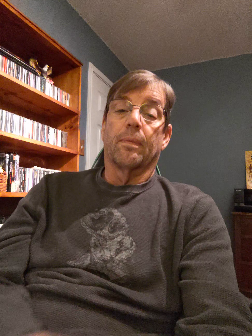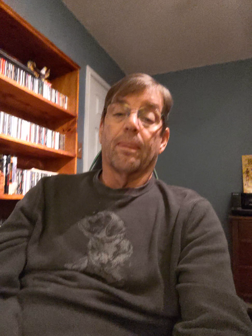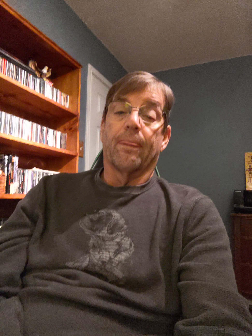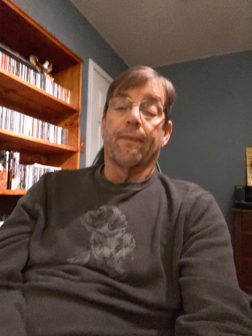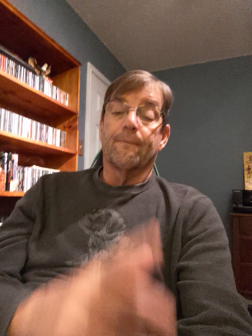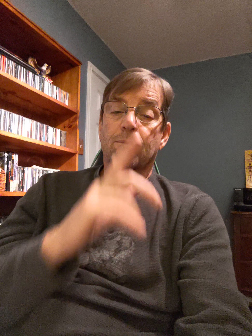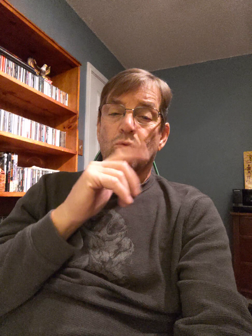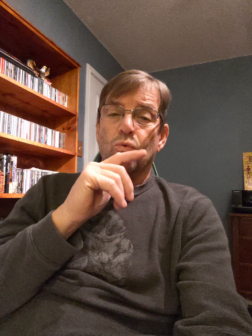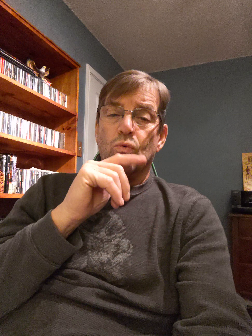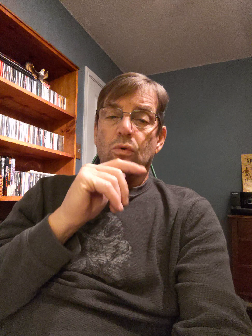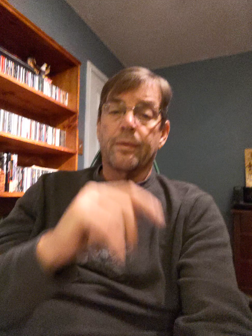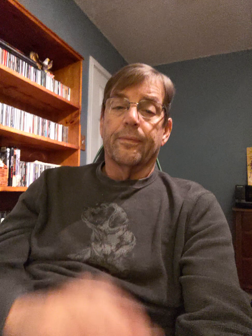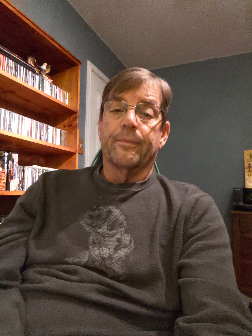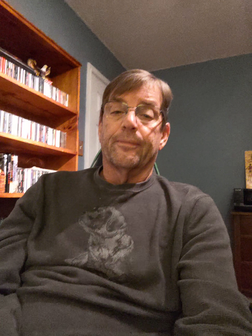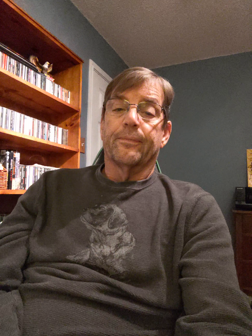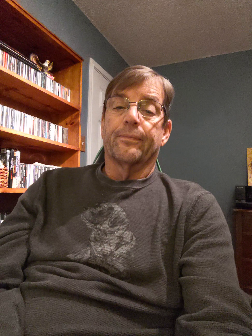who